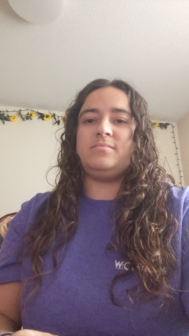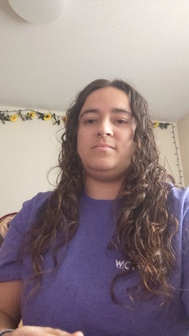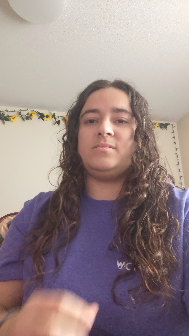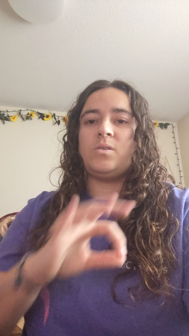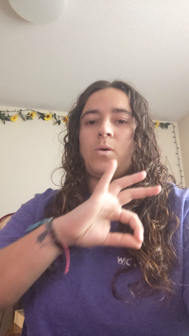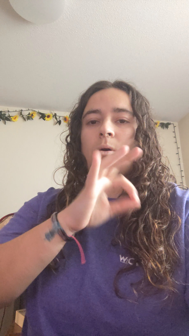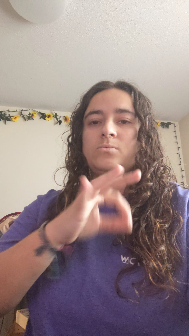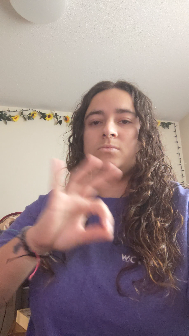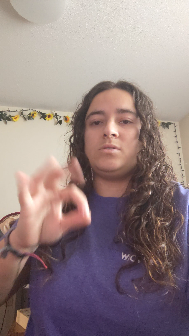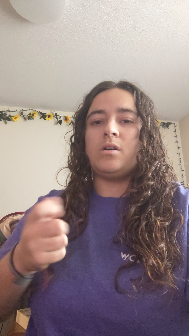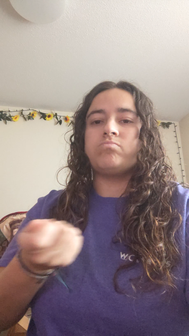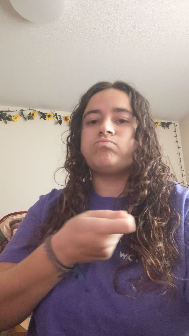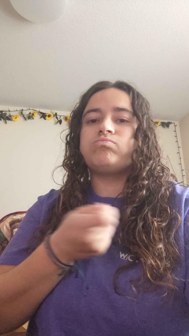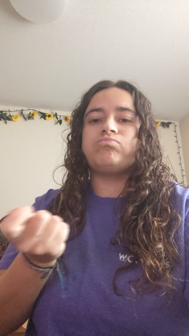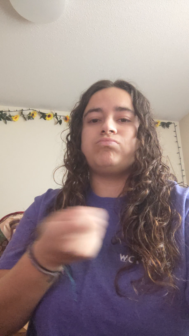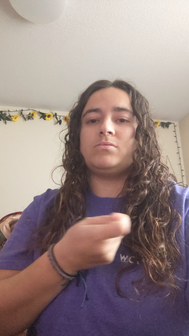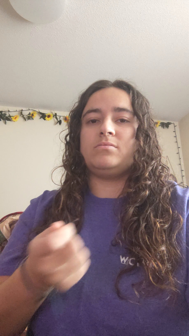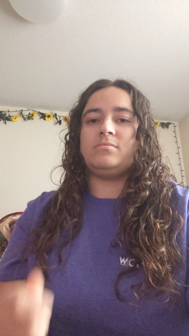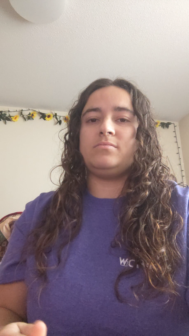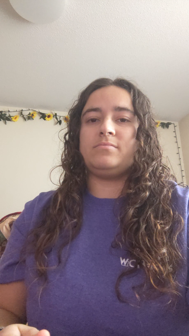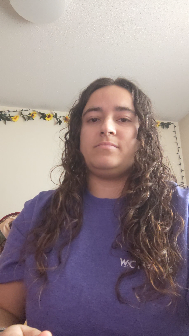hose